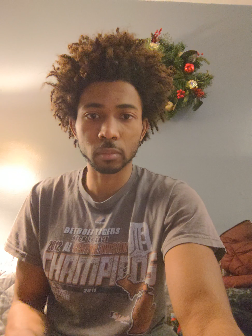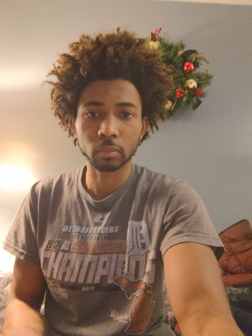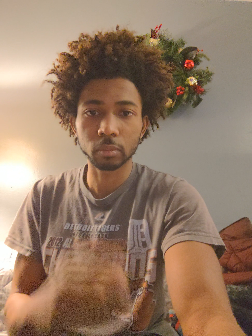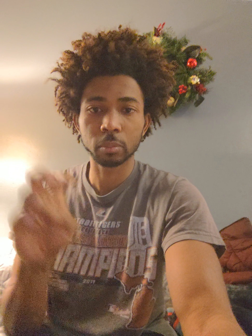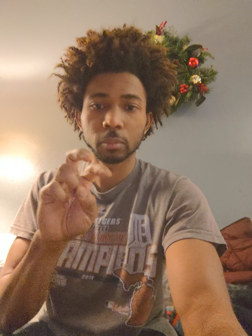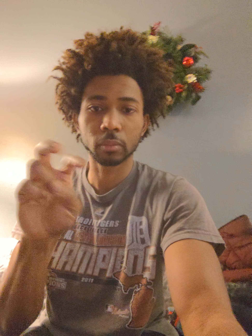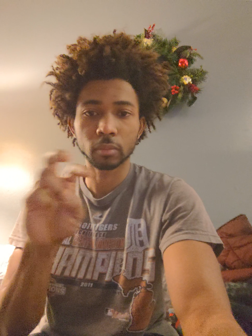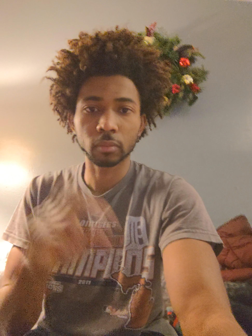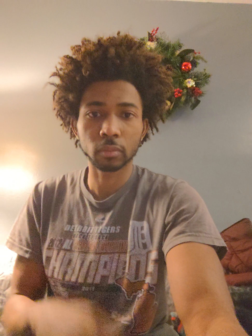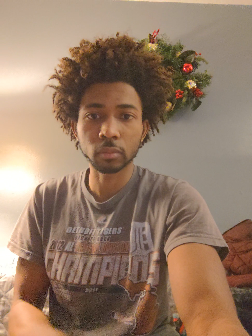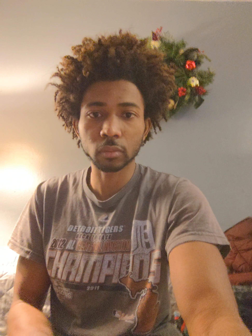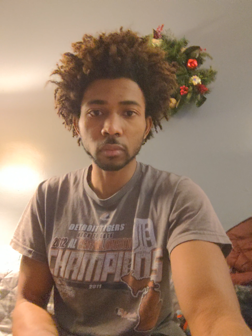pizza